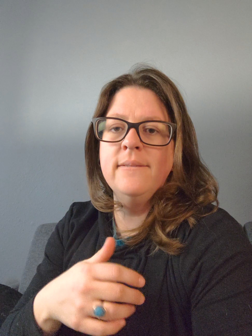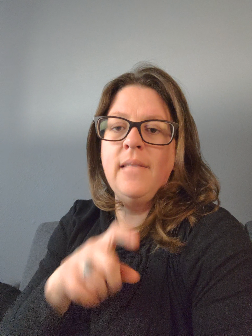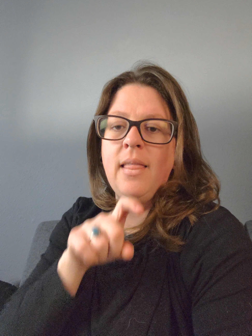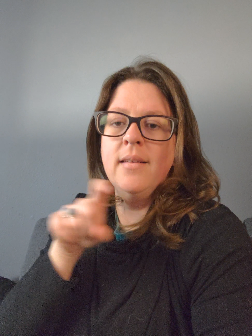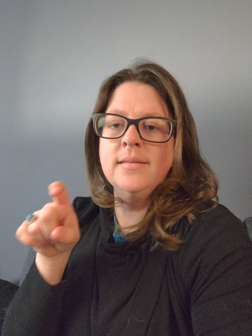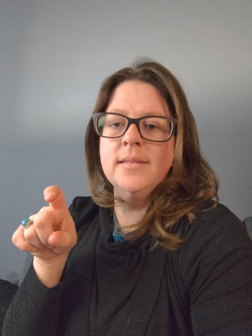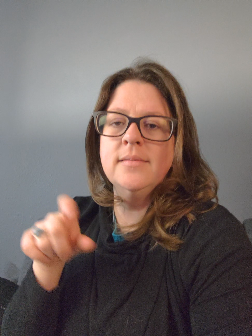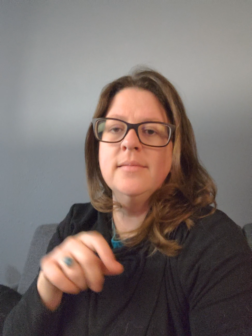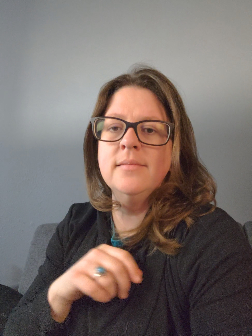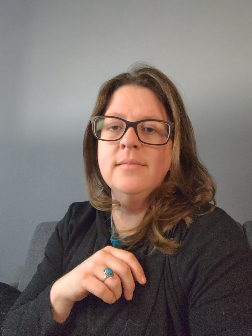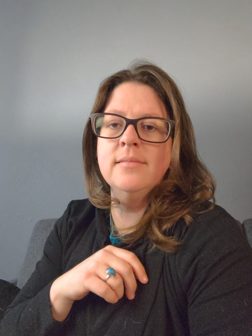closet